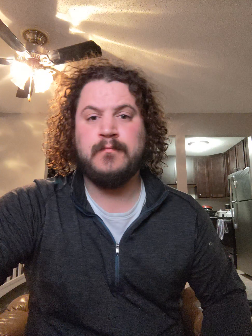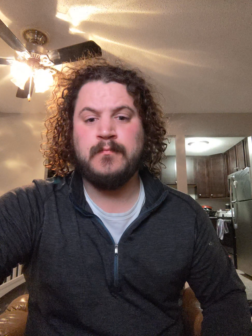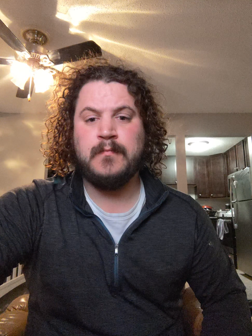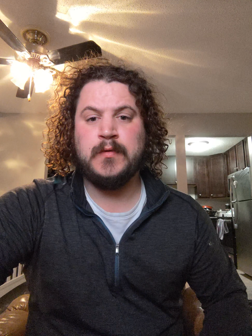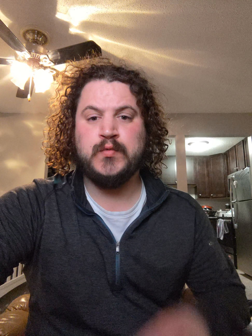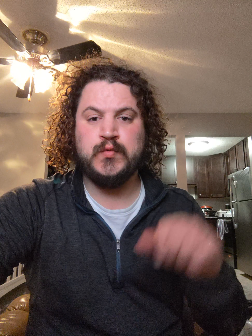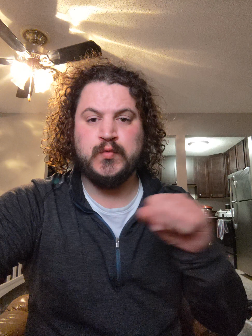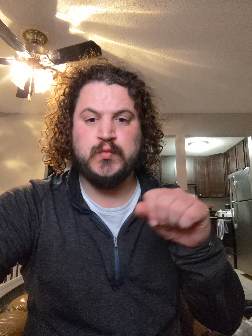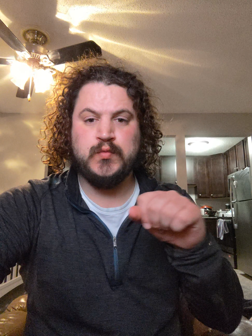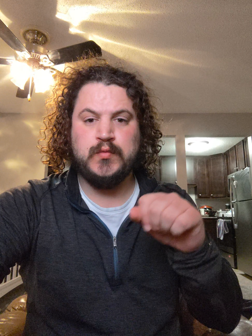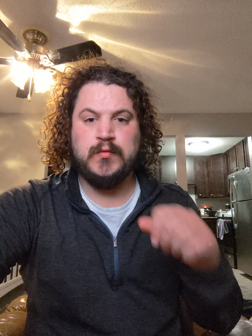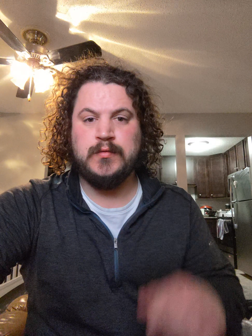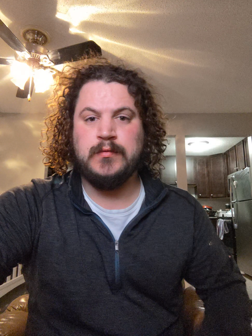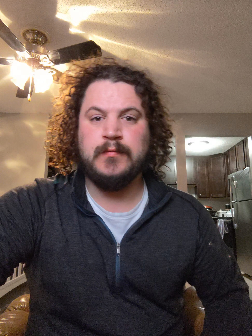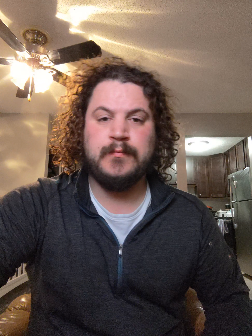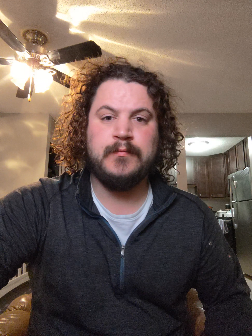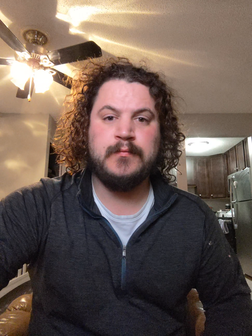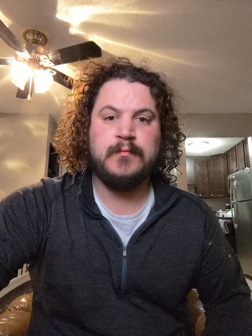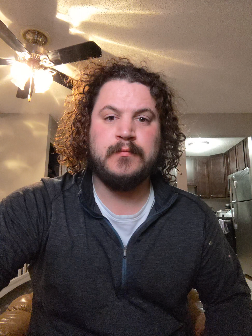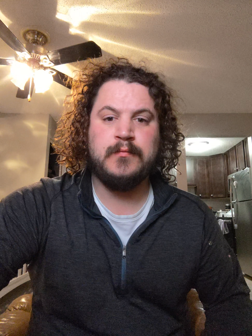shoe